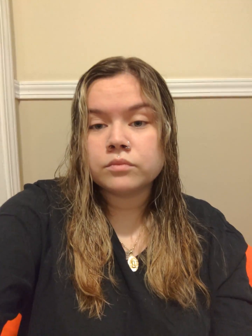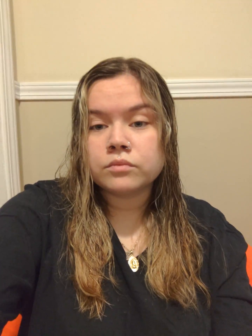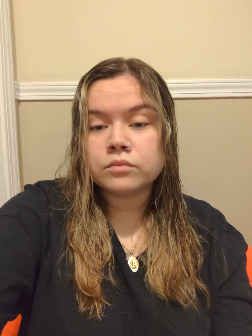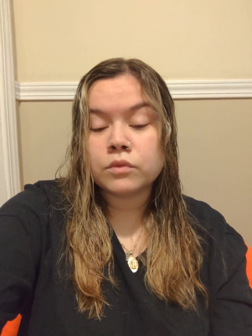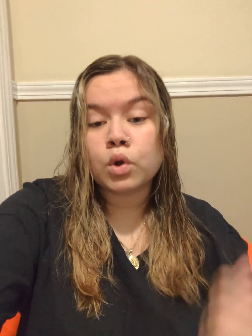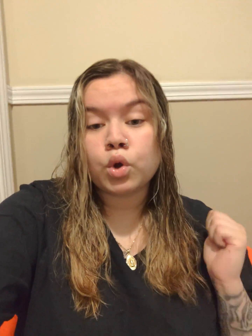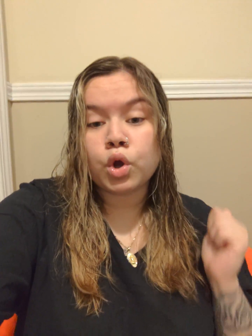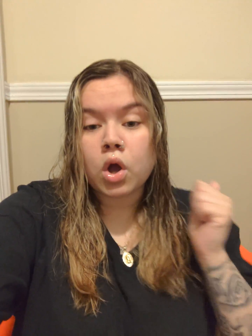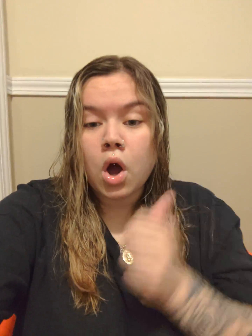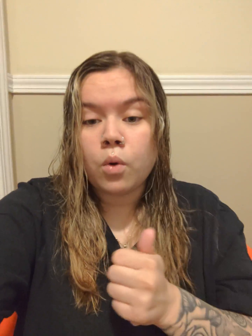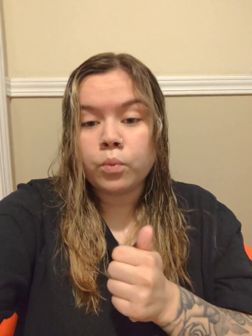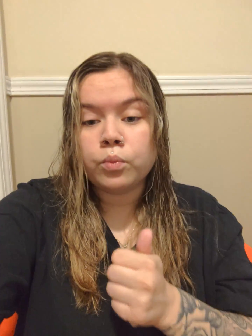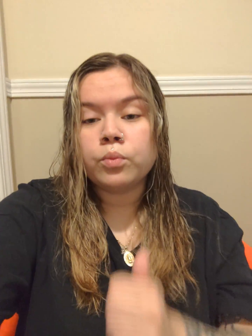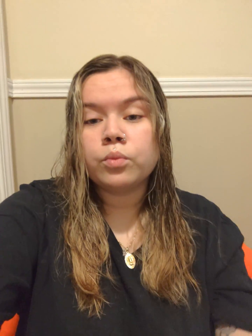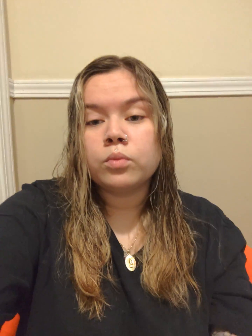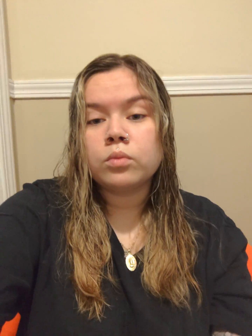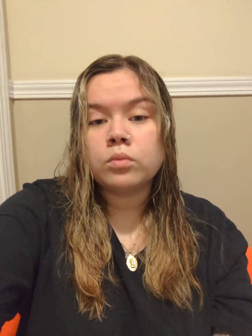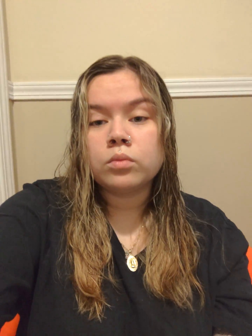coats